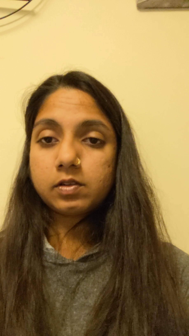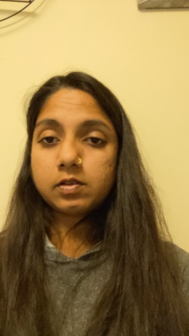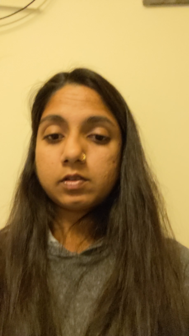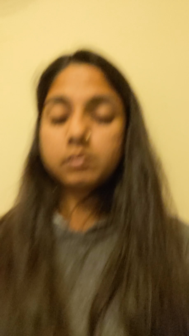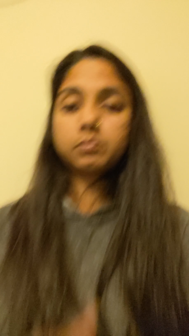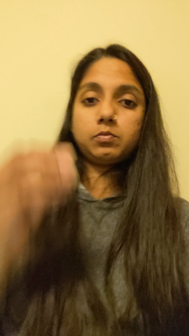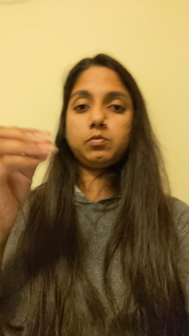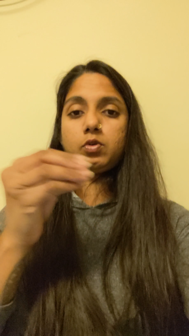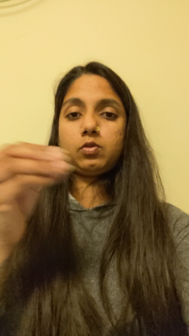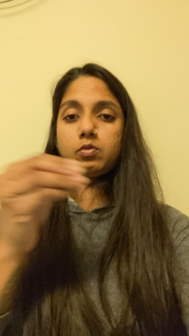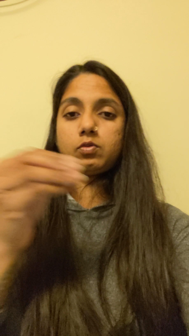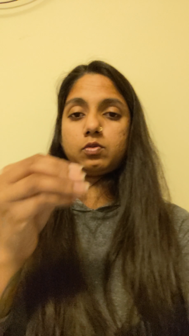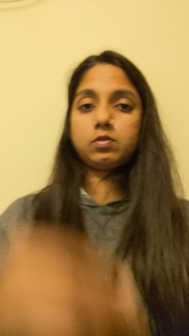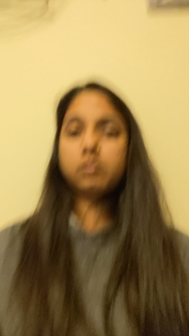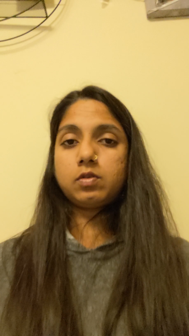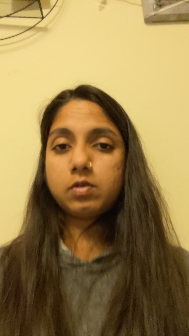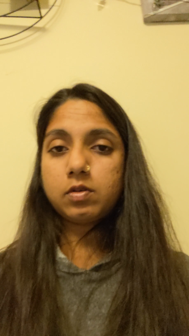more